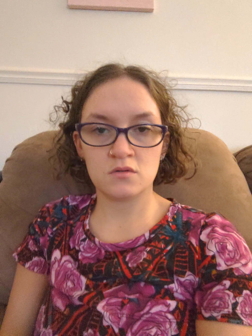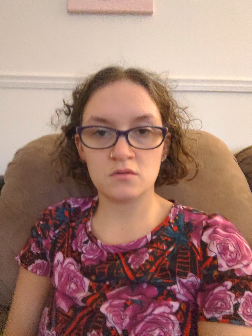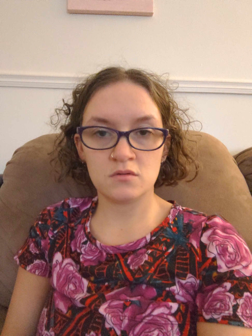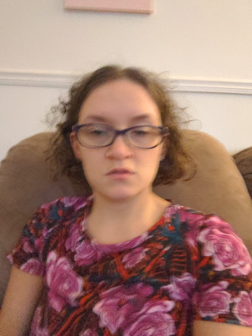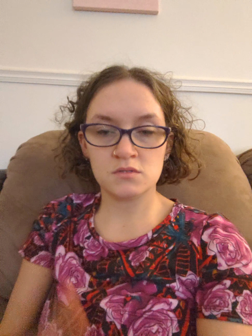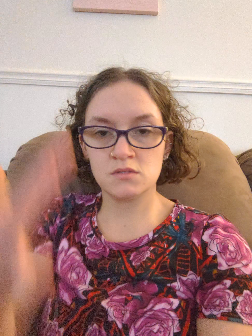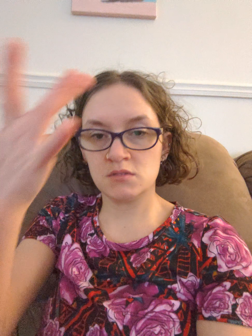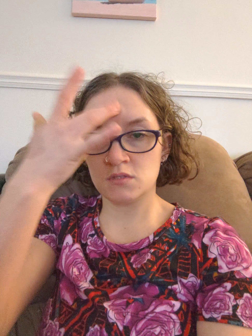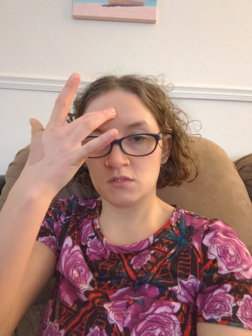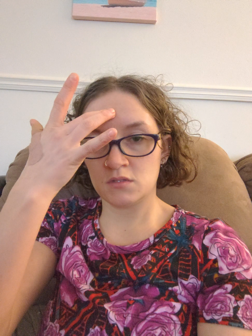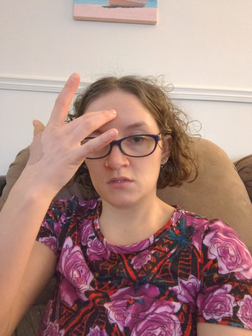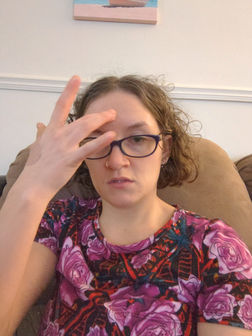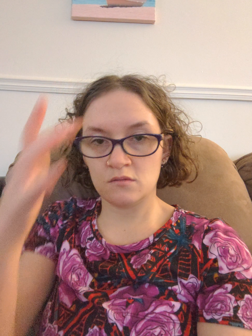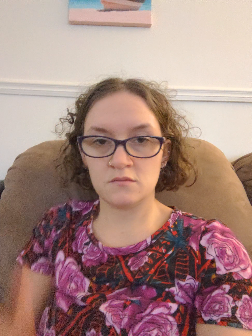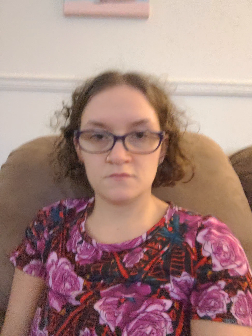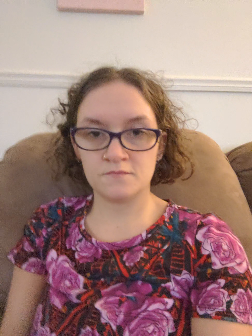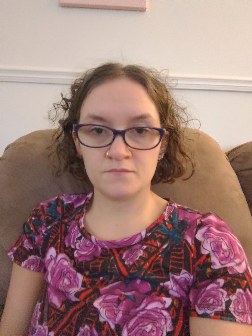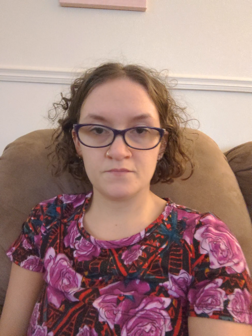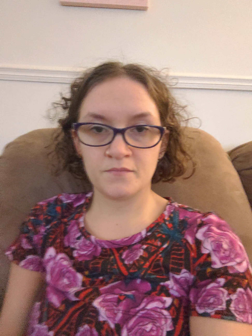sick